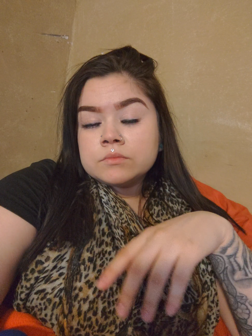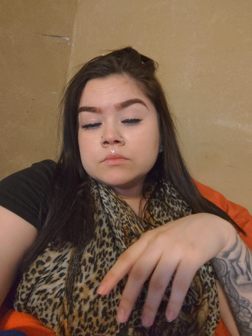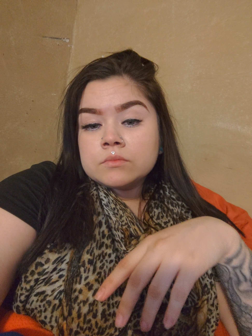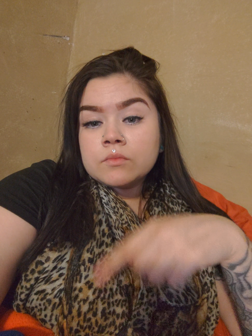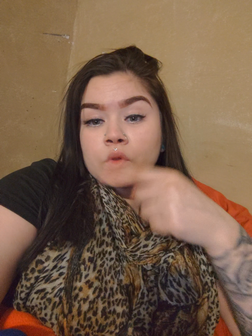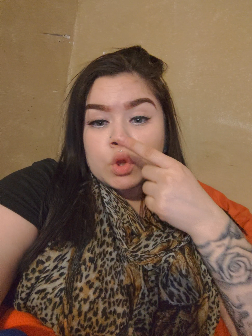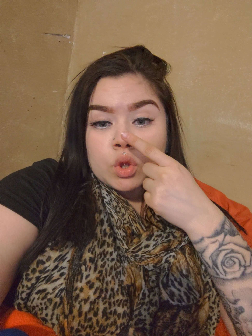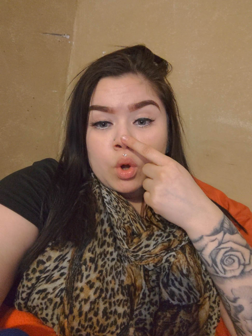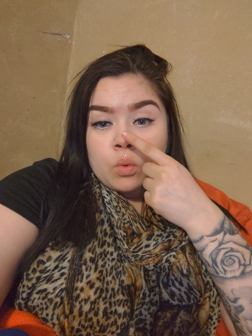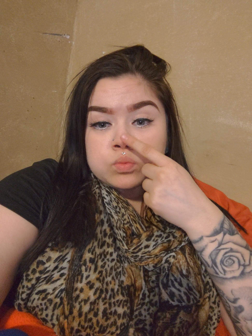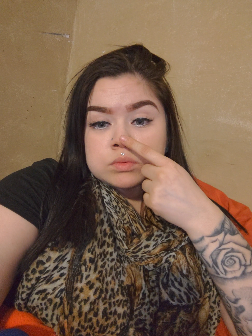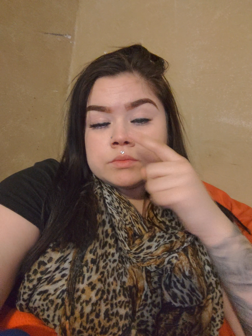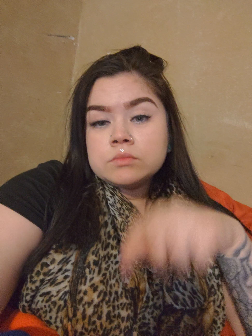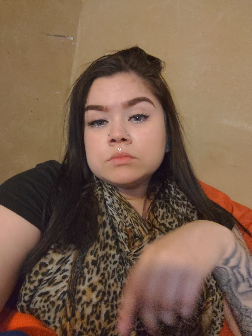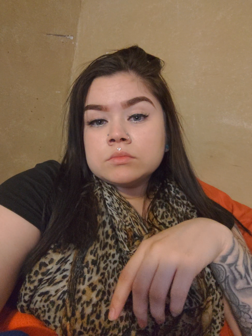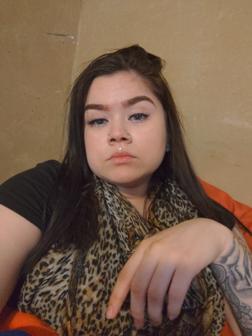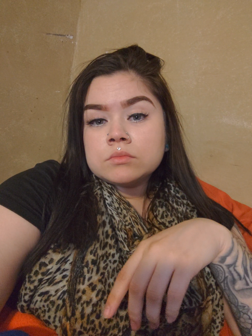nose